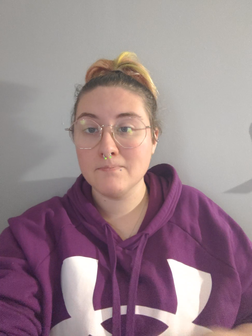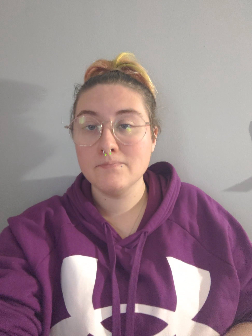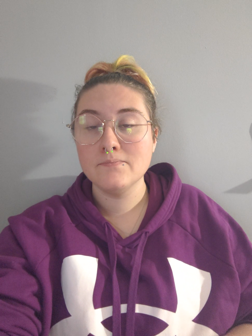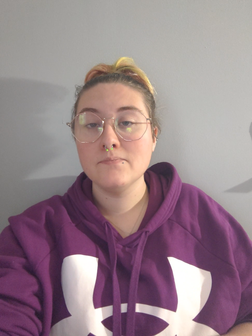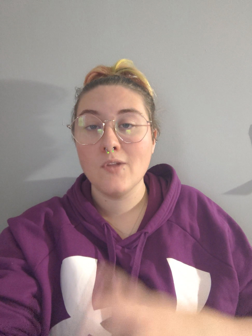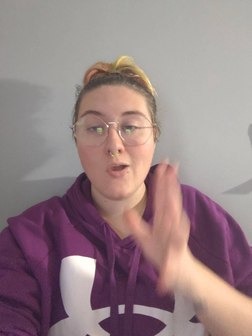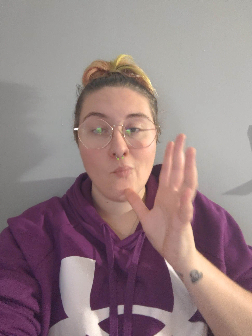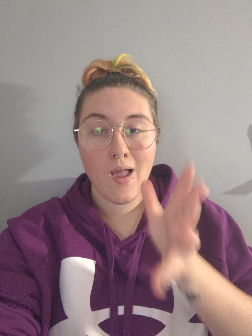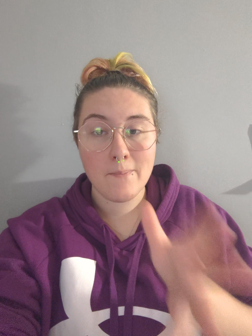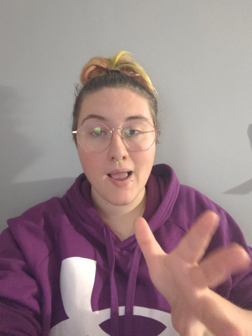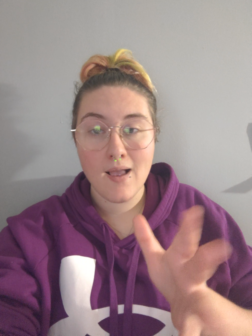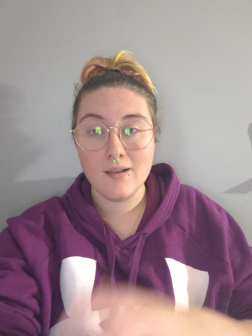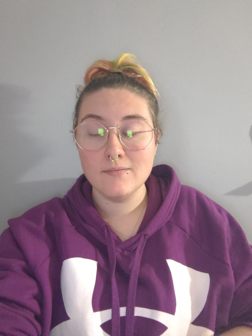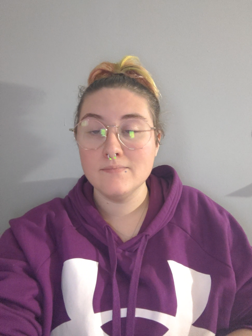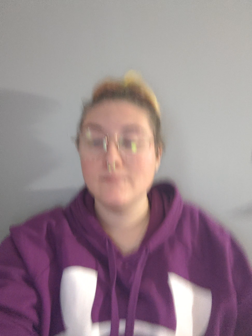grandma